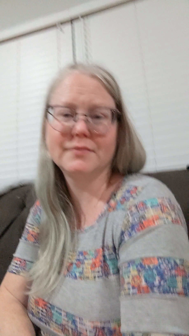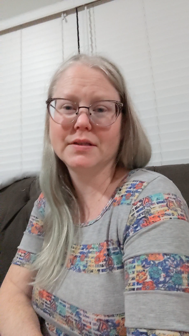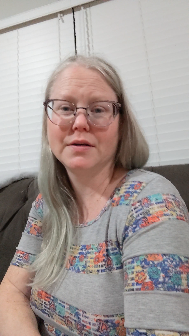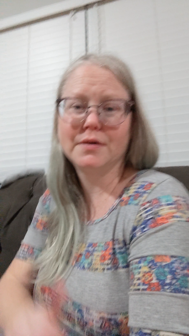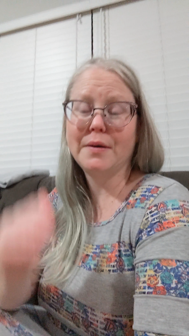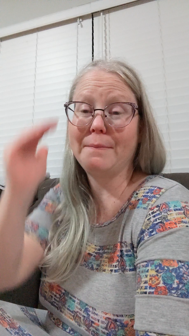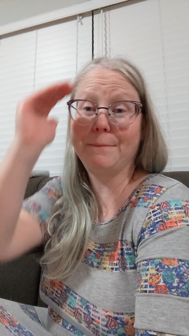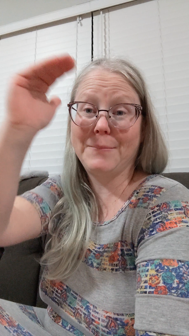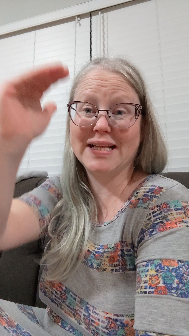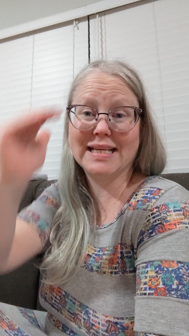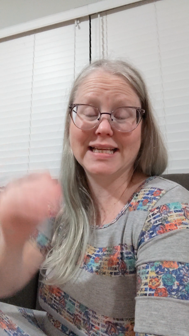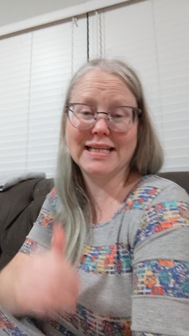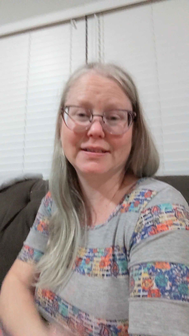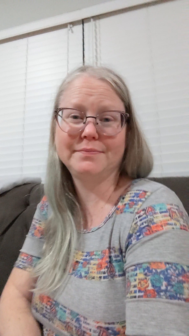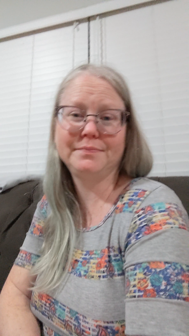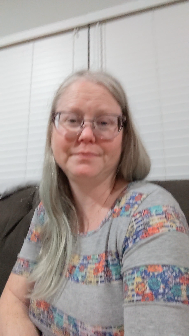big